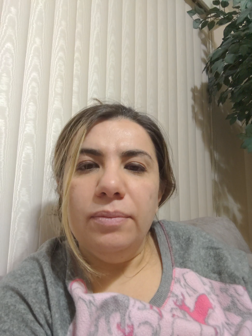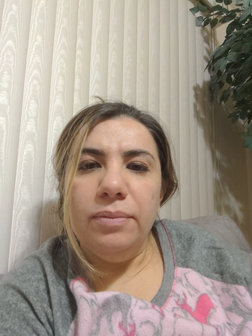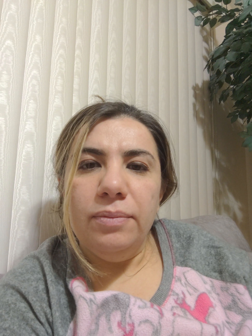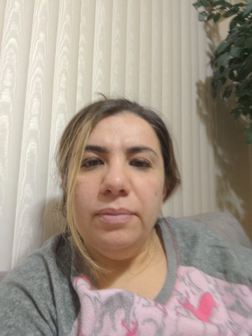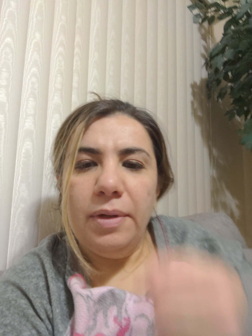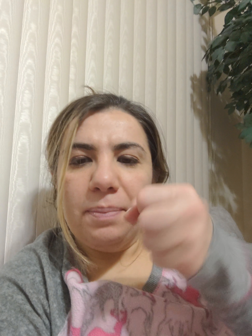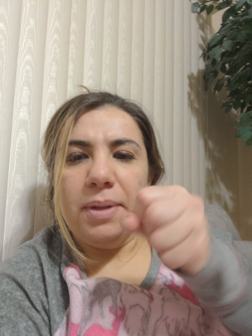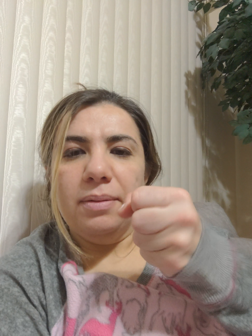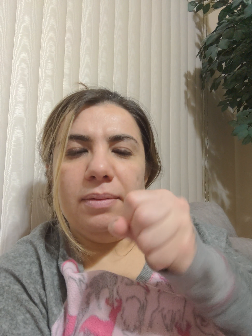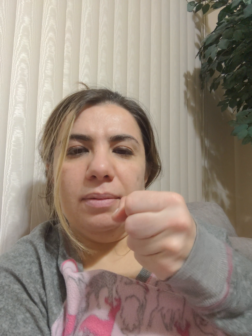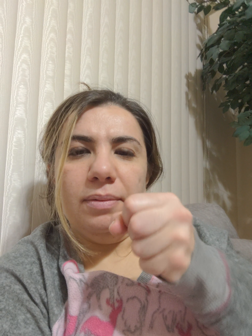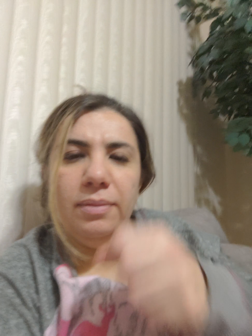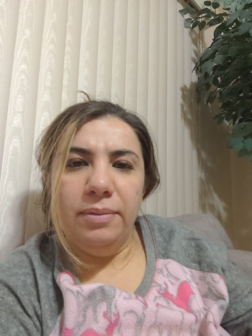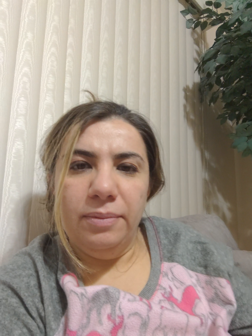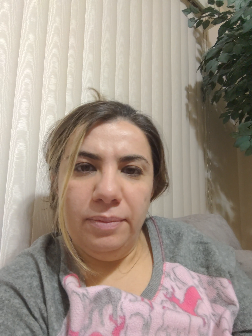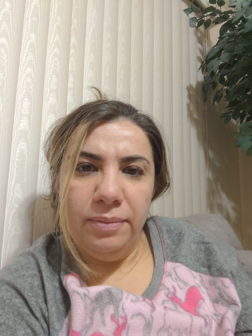make